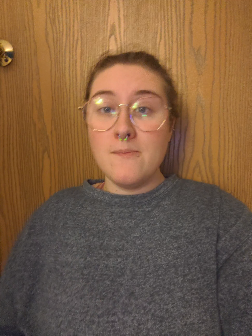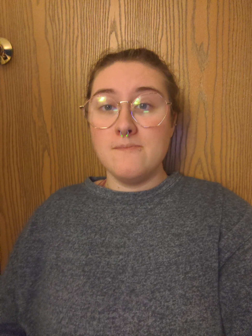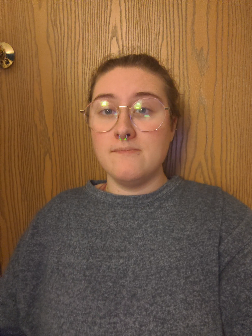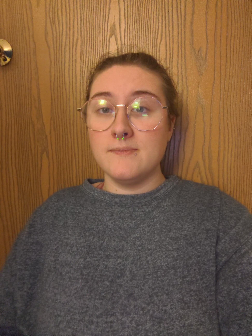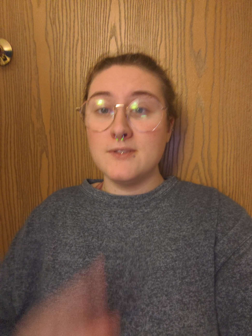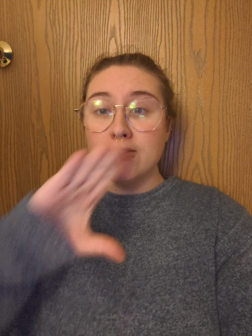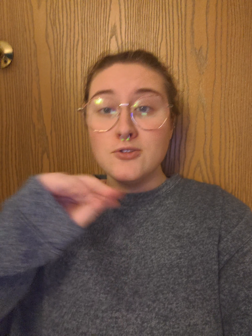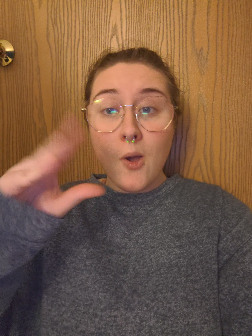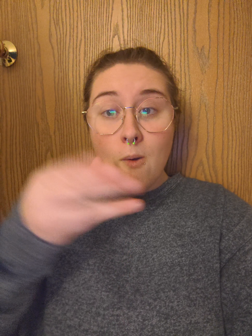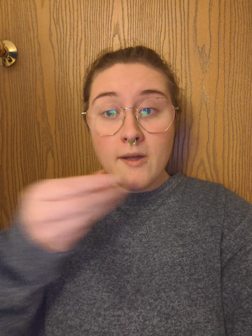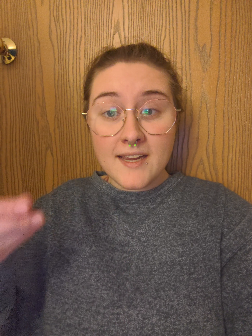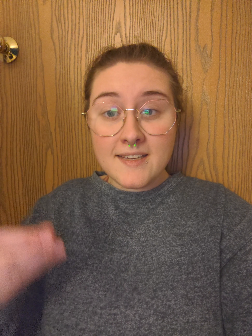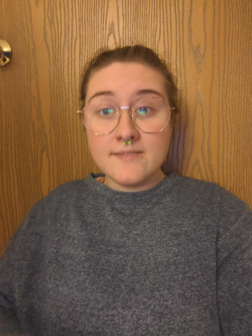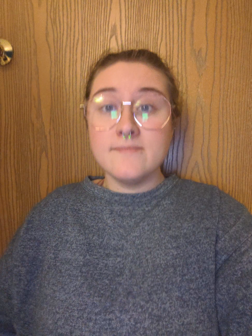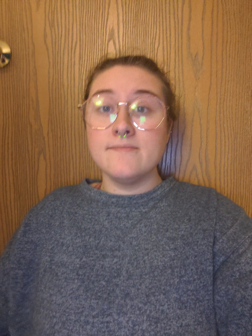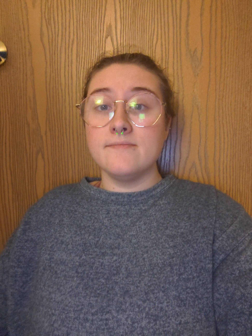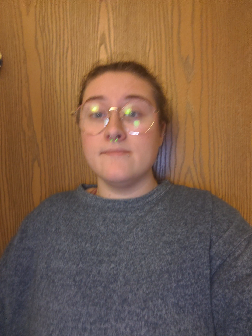story